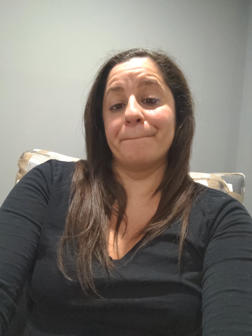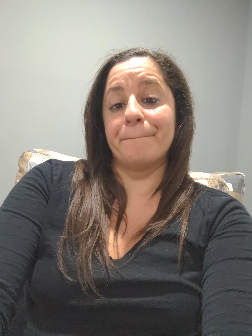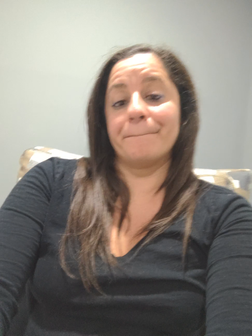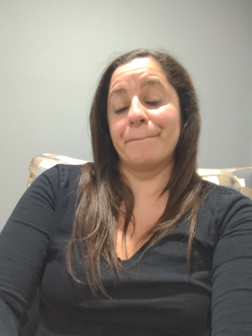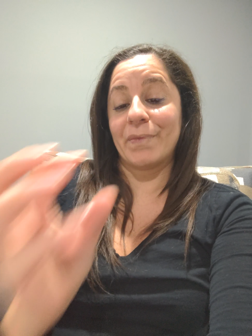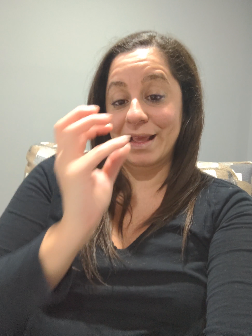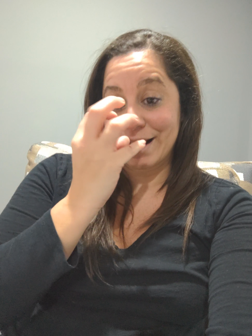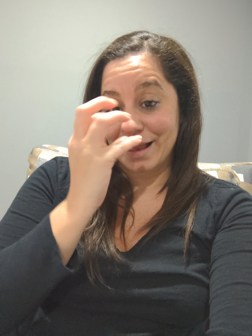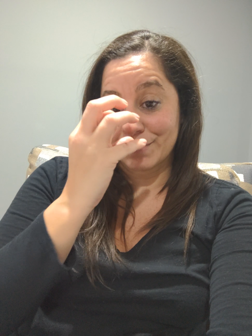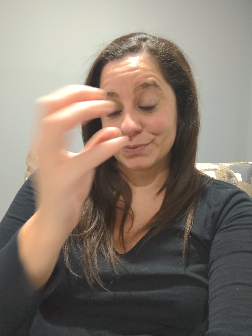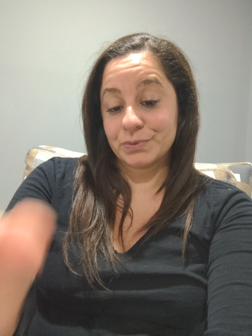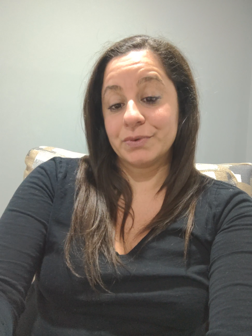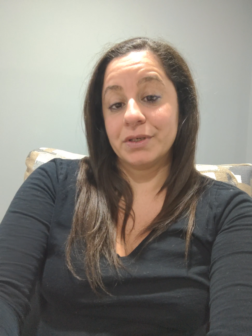clown